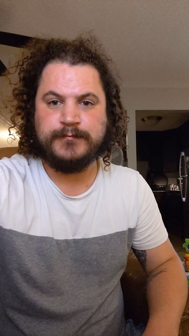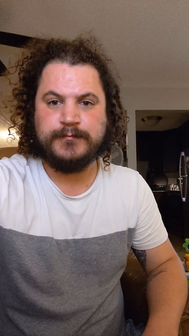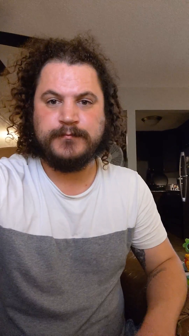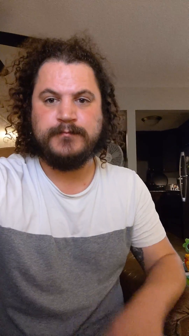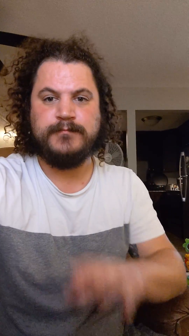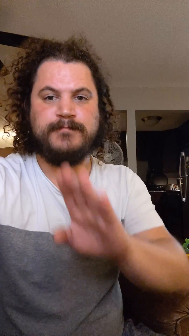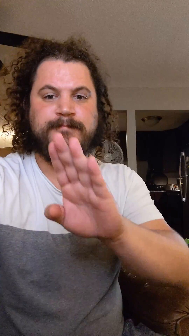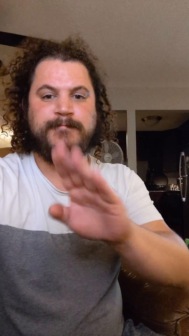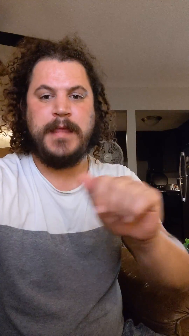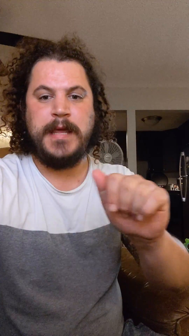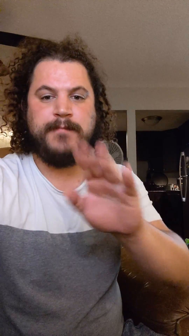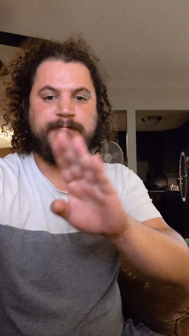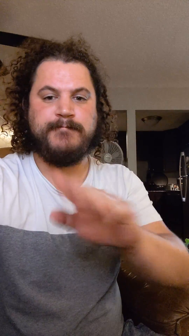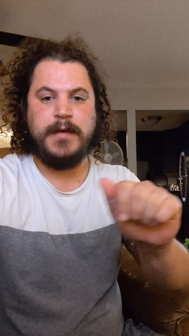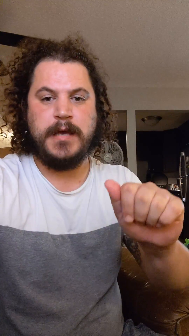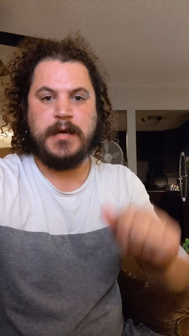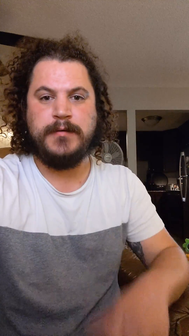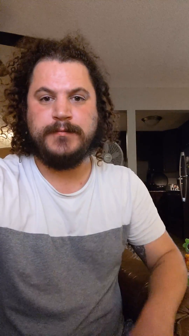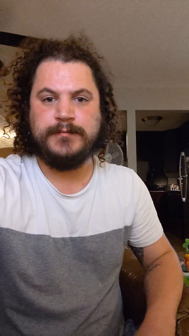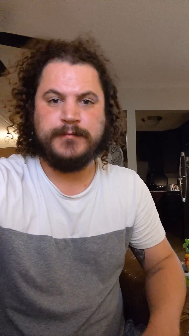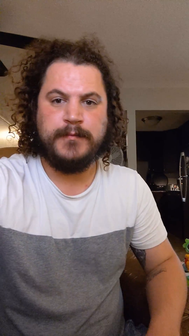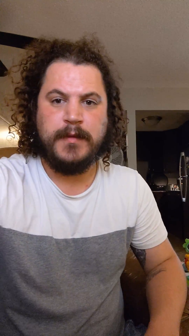baa baa